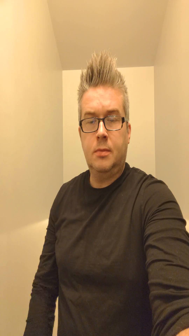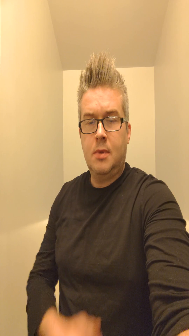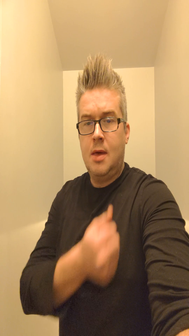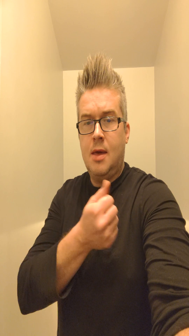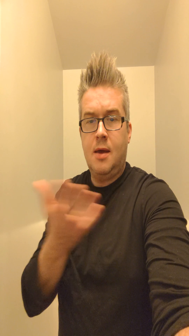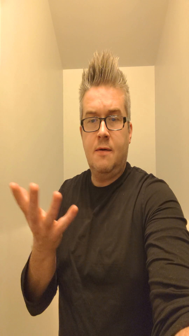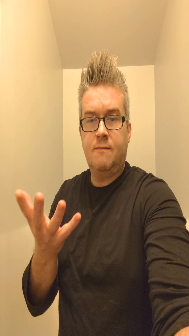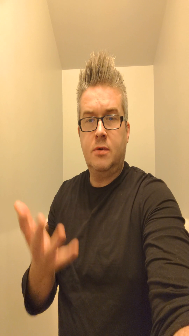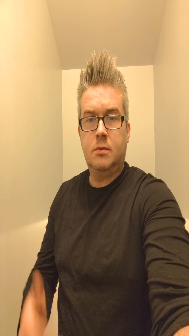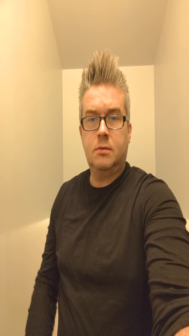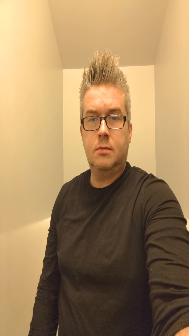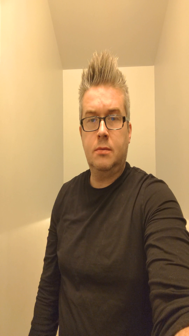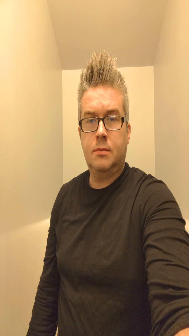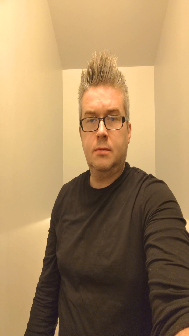every